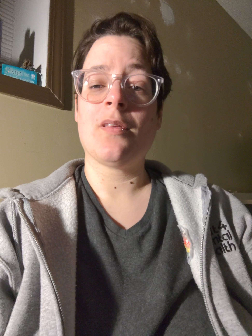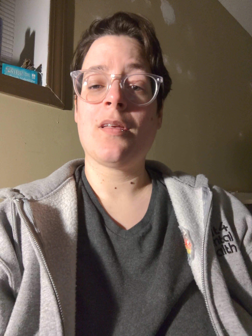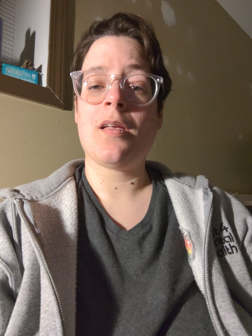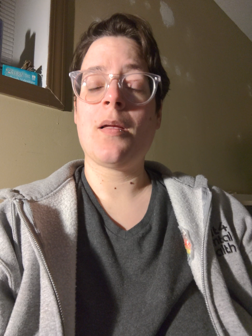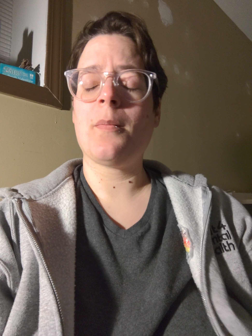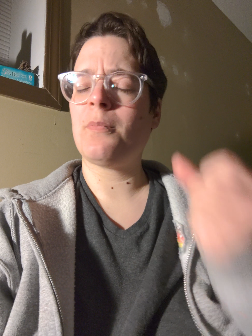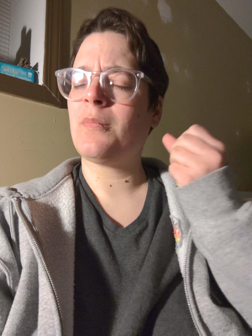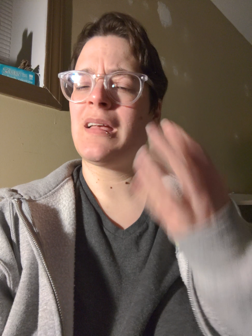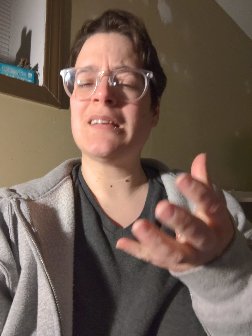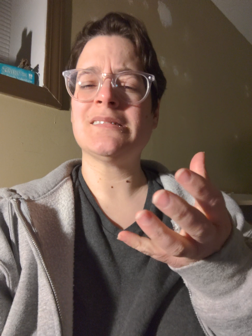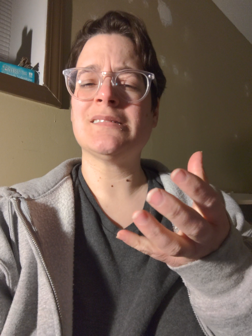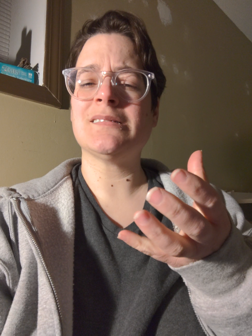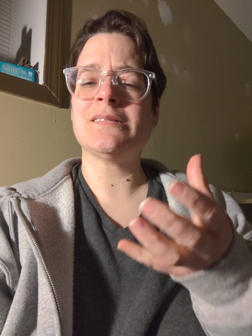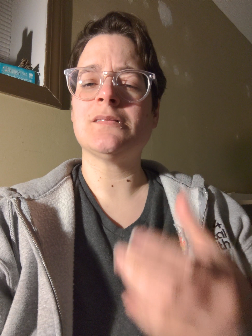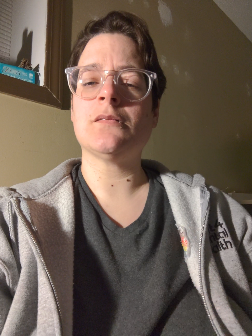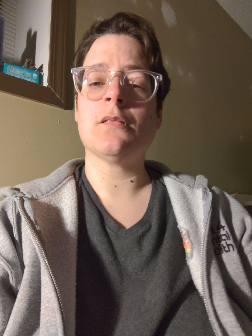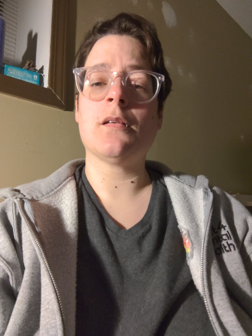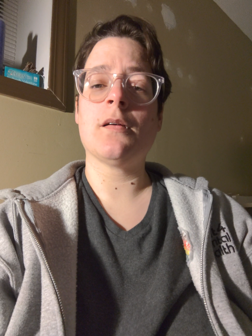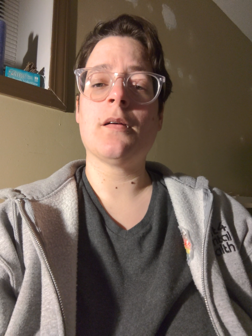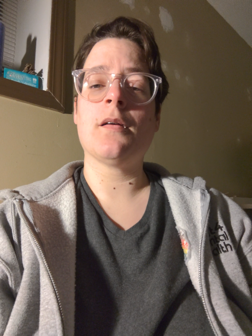many